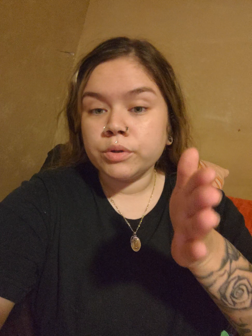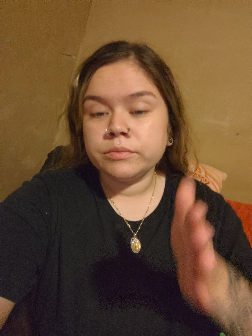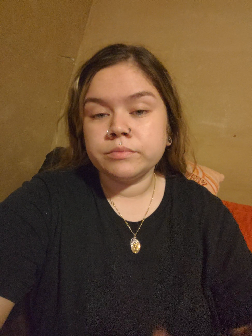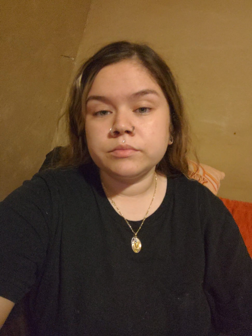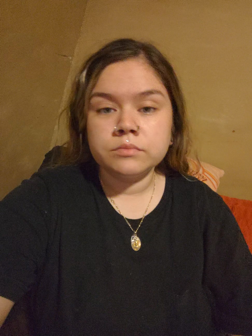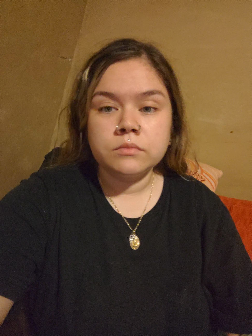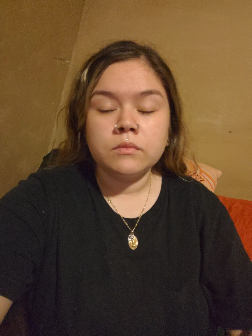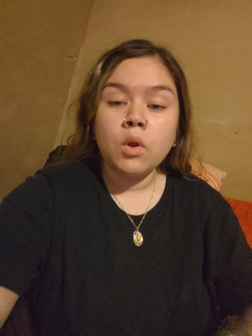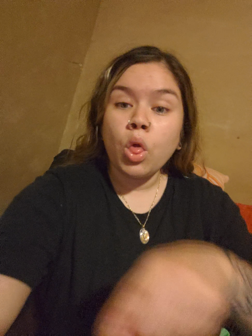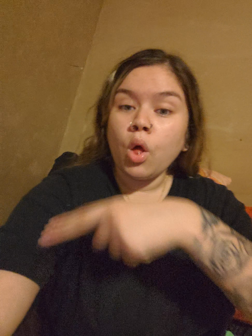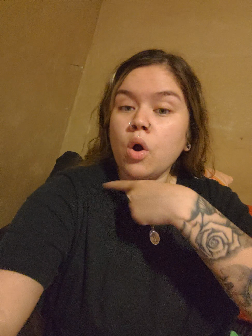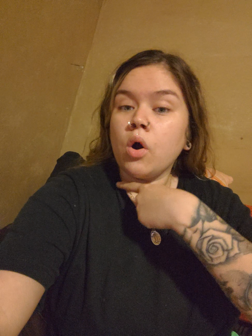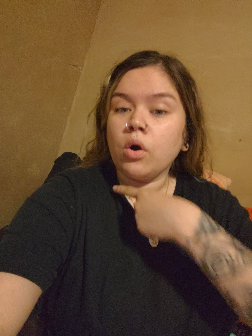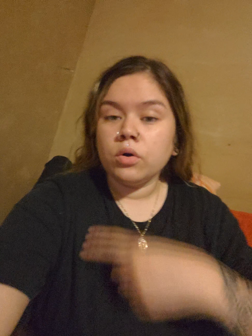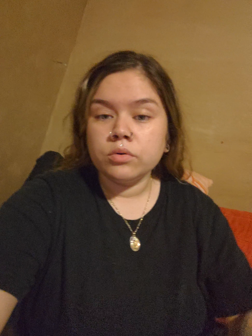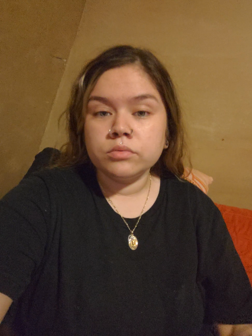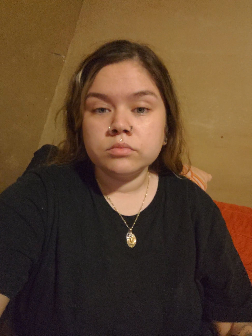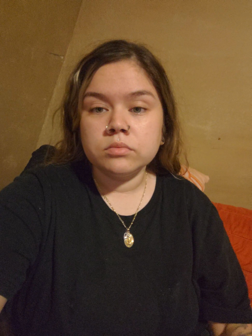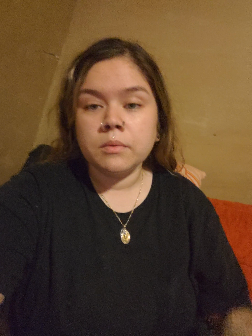long